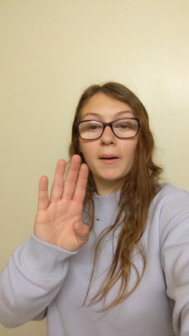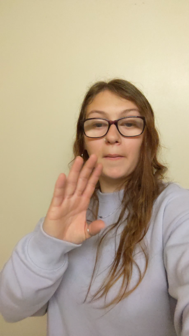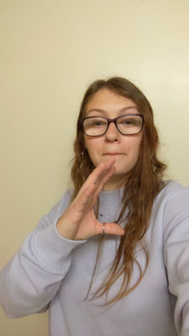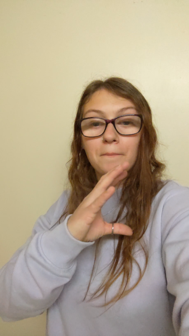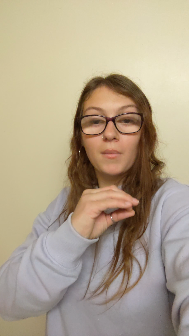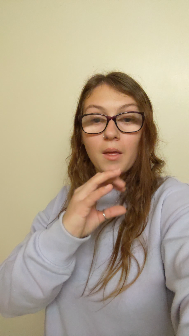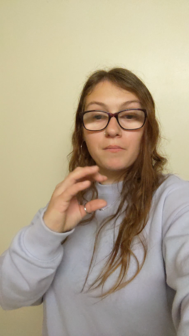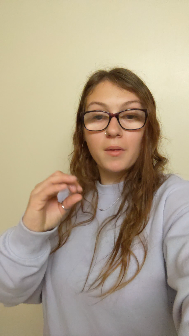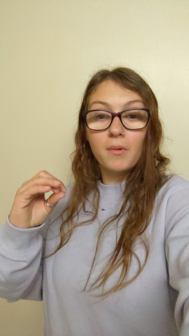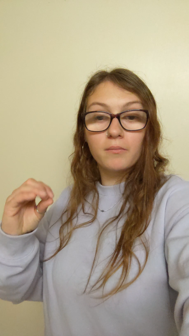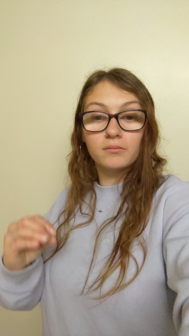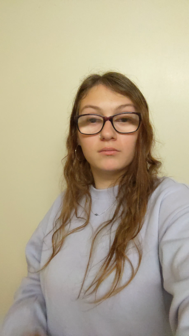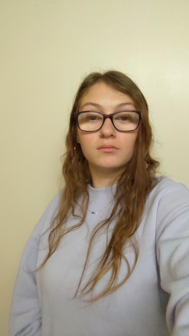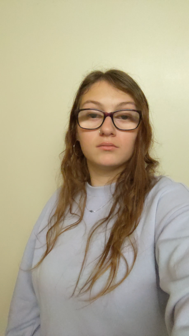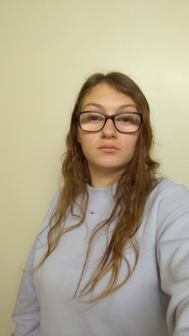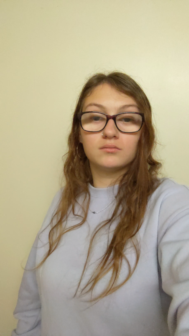bubbles